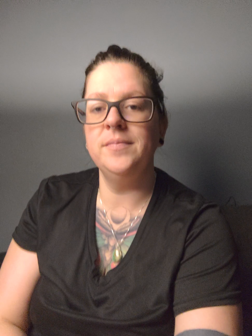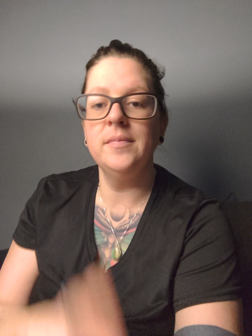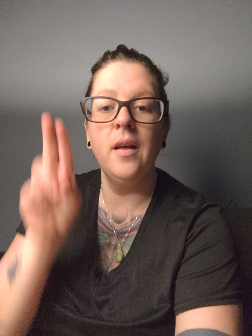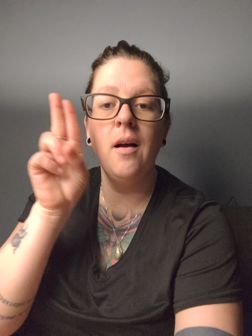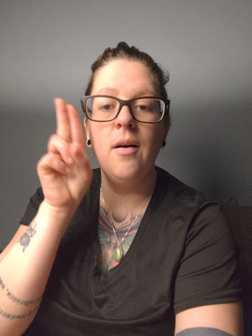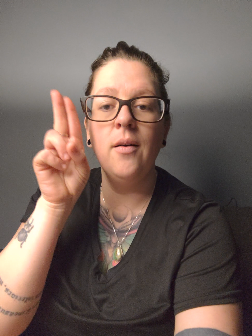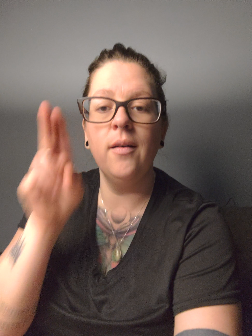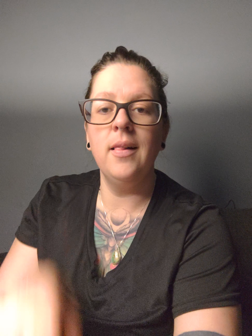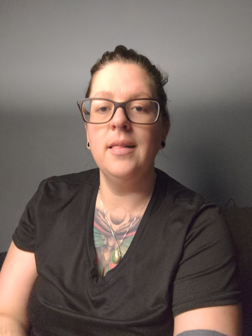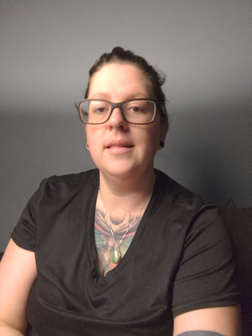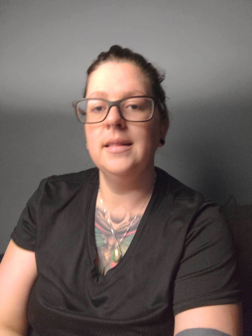uncle